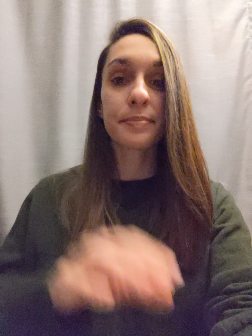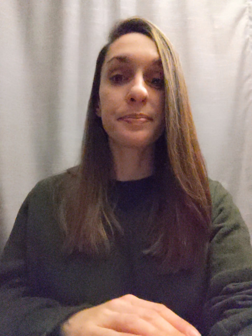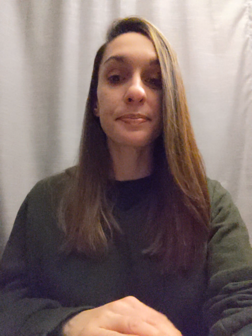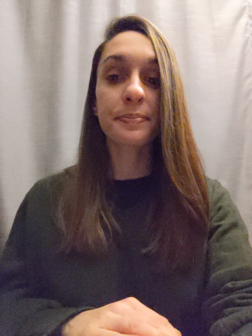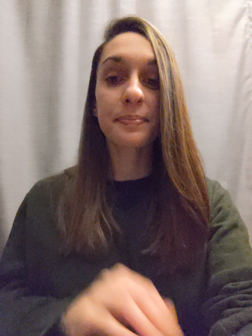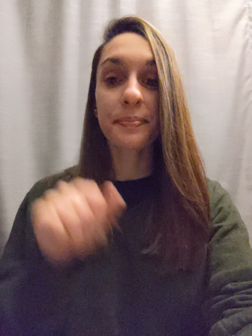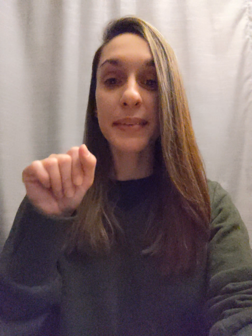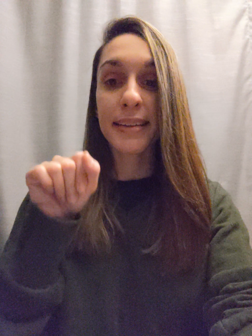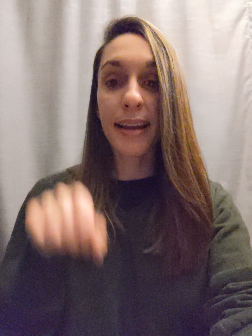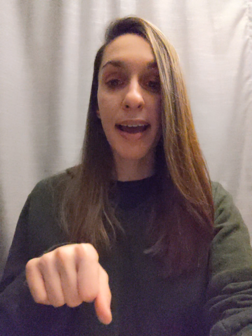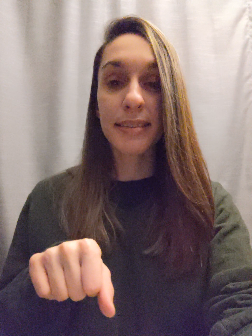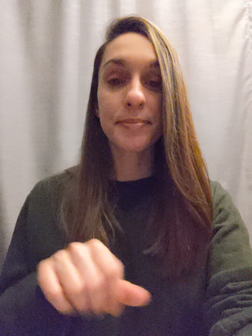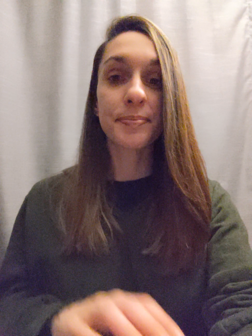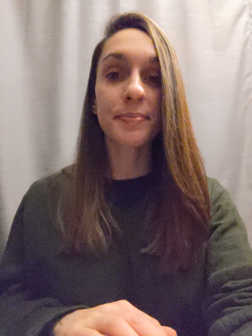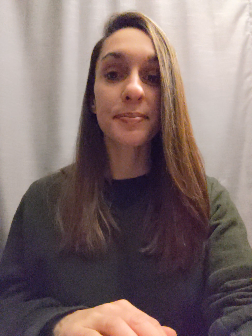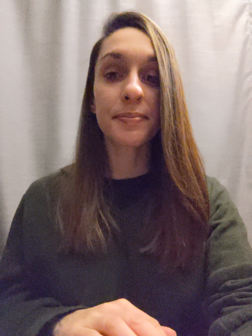can